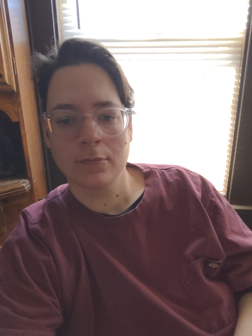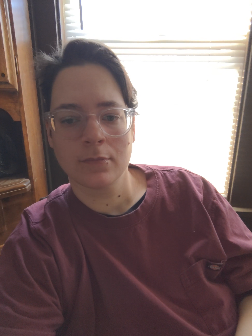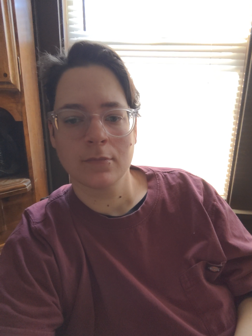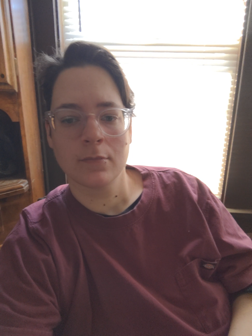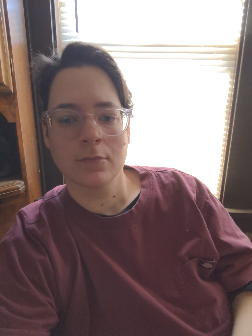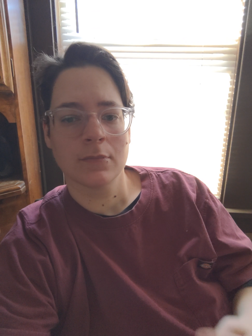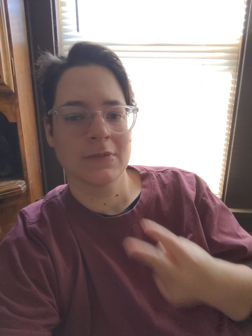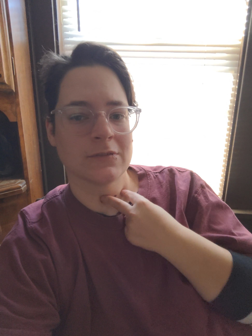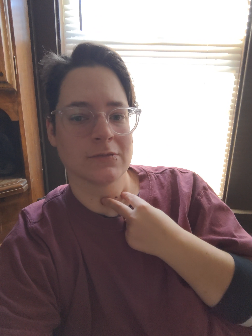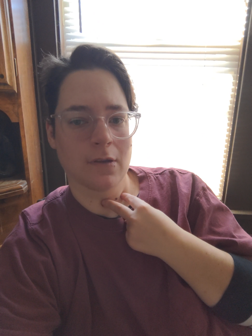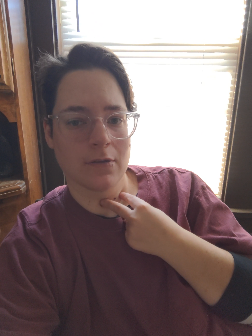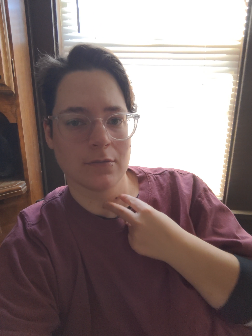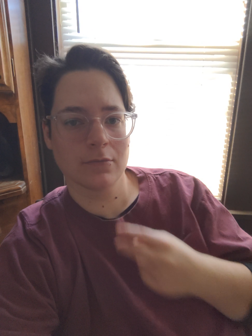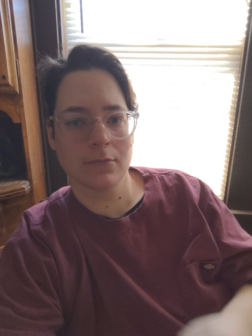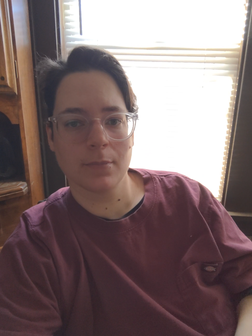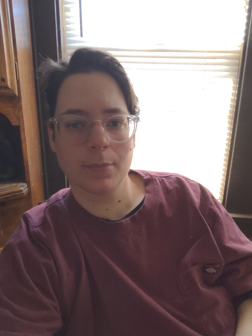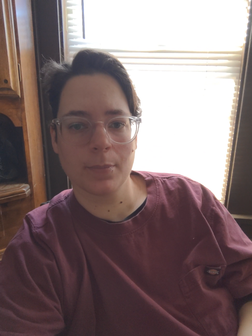stuck